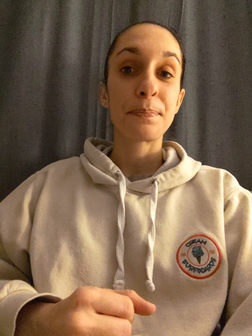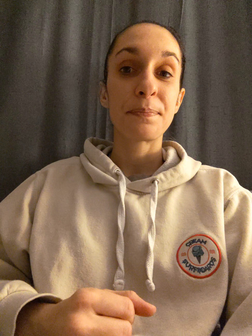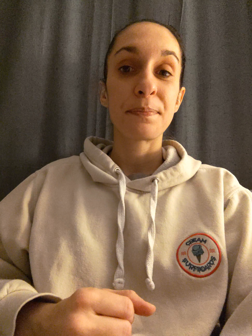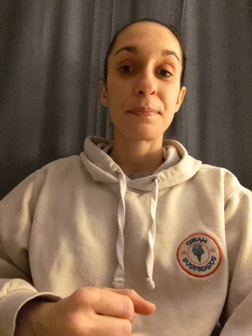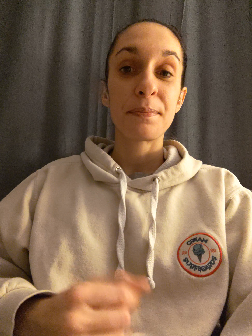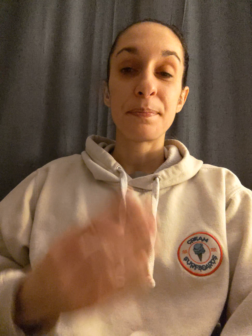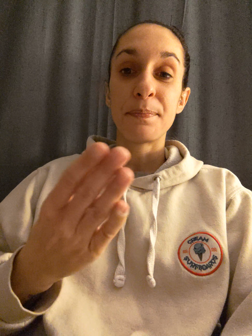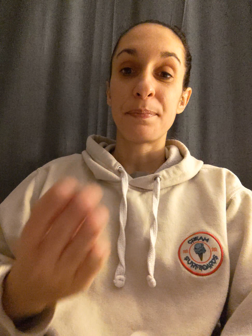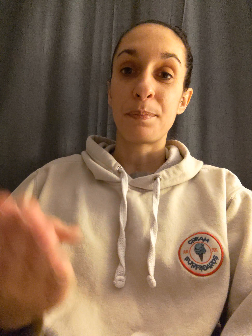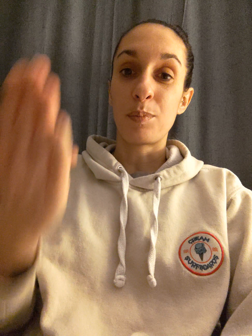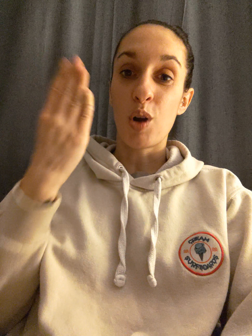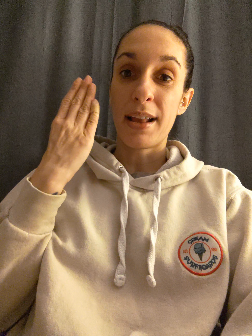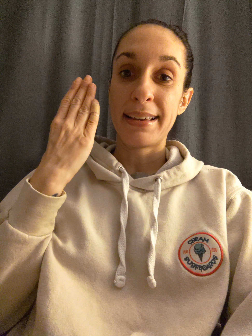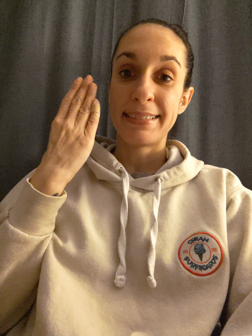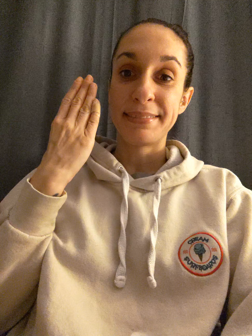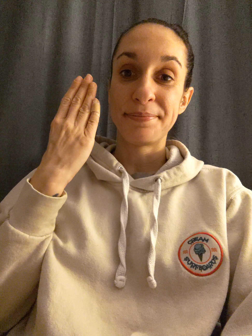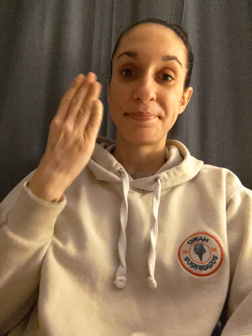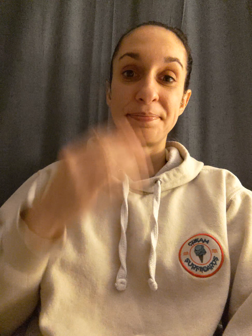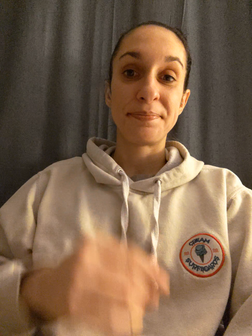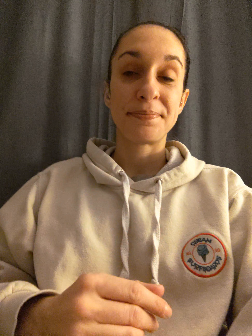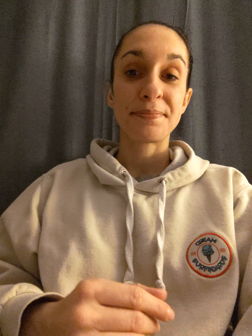morning